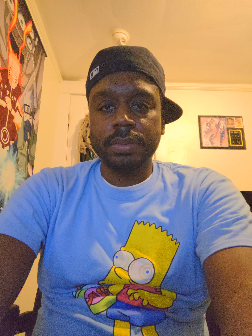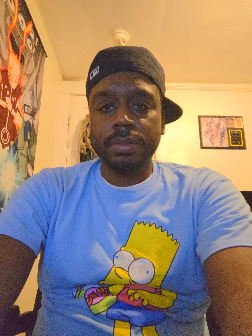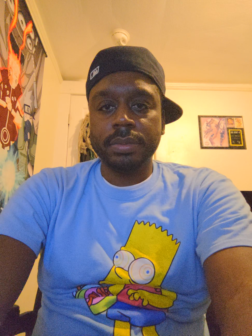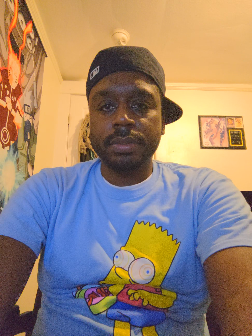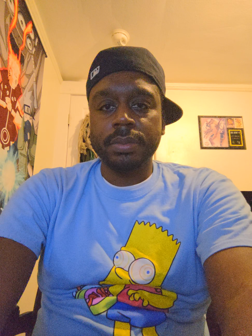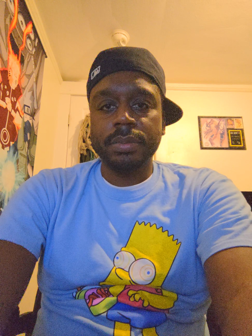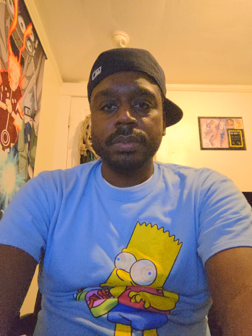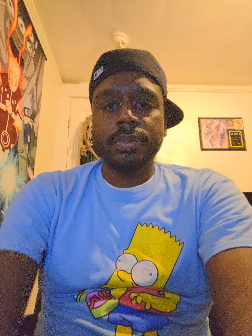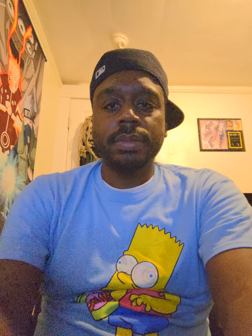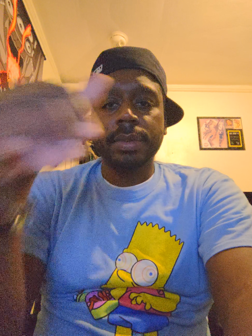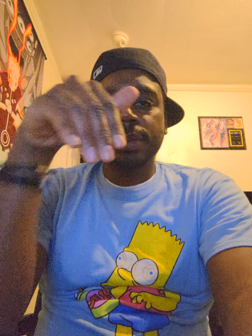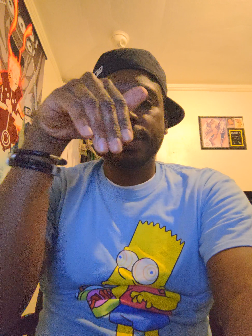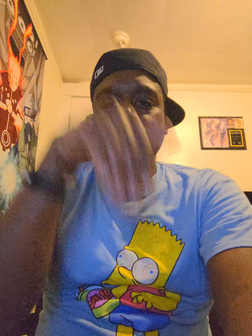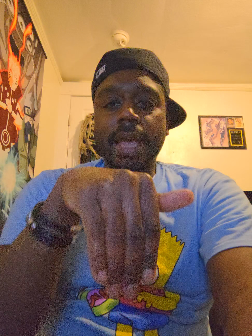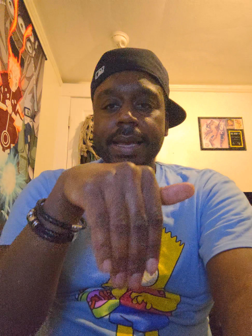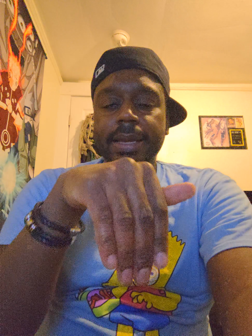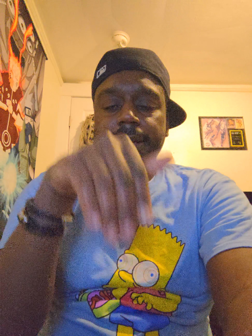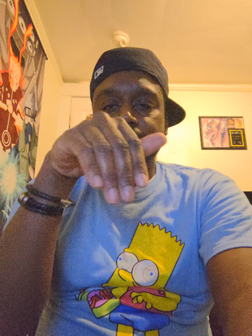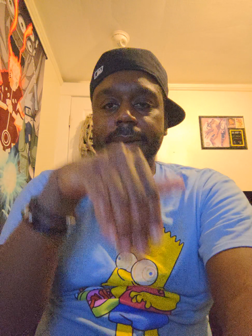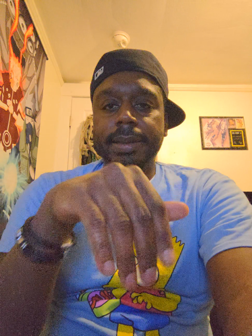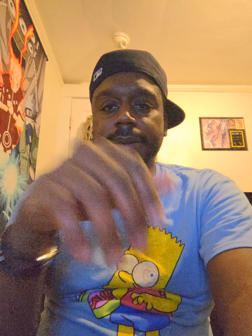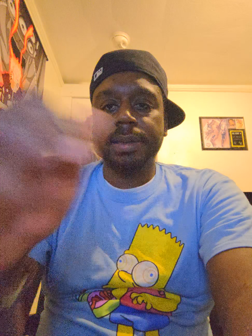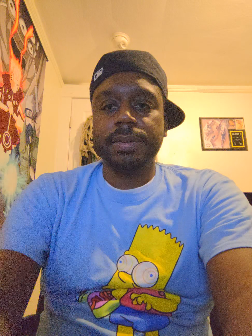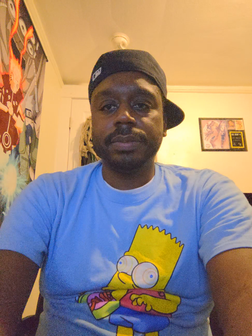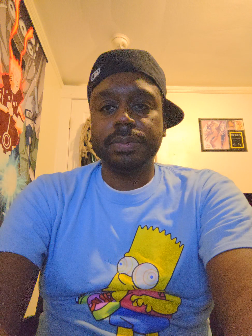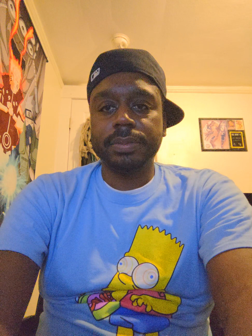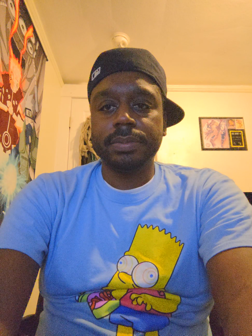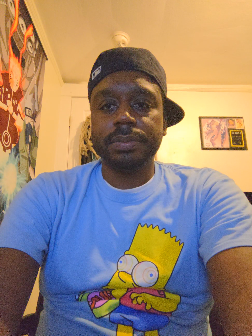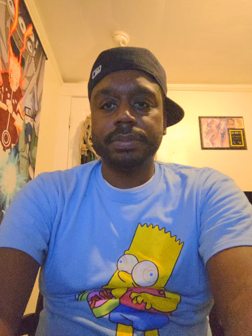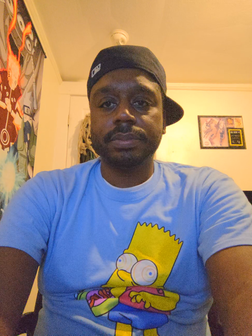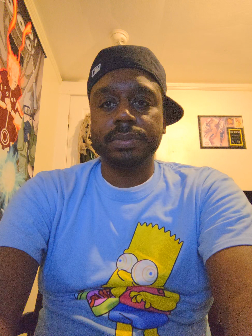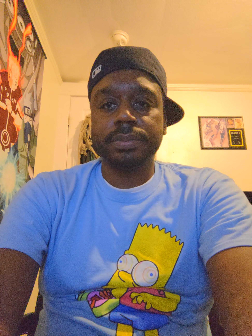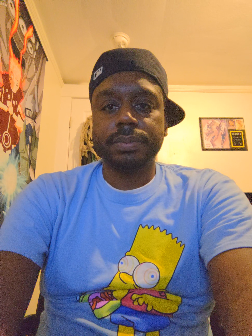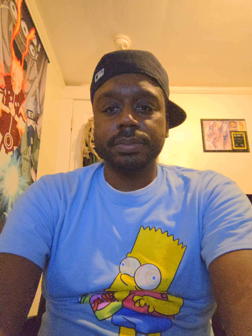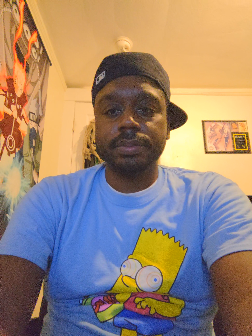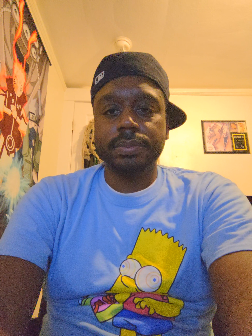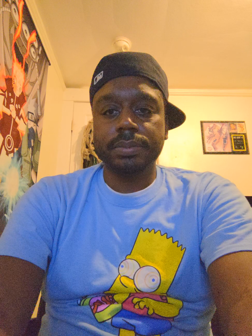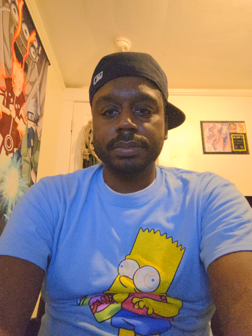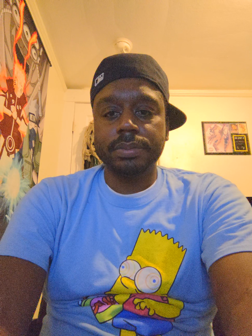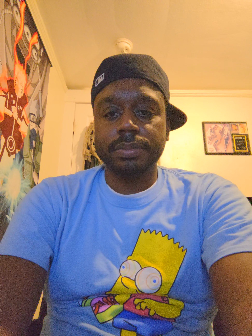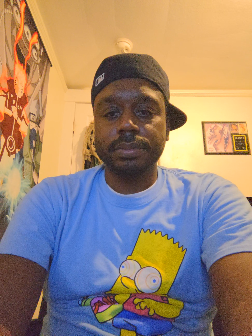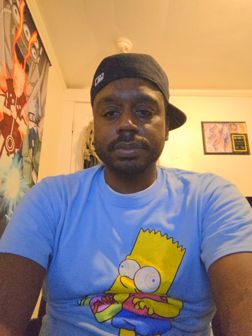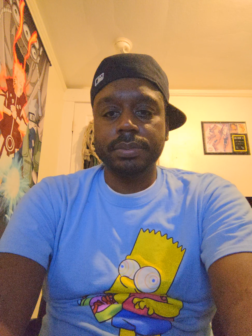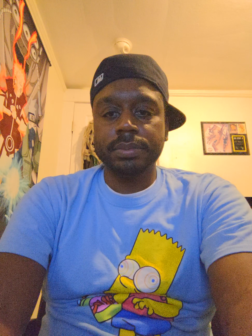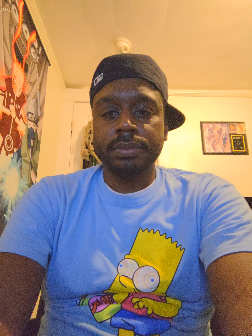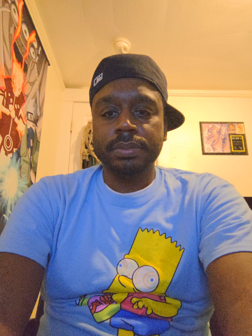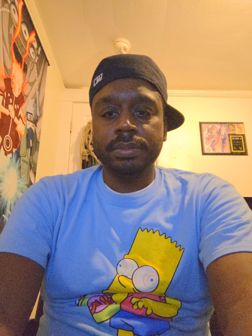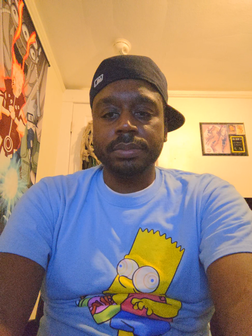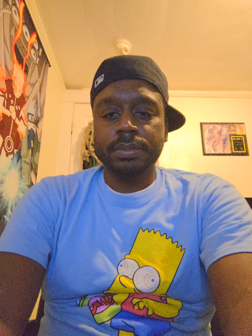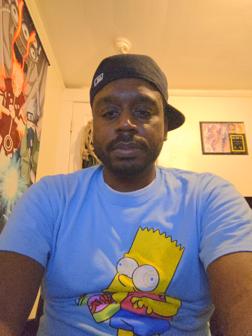night